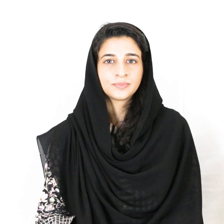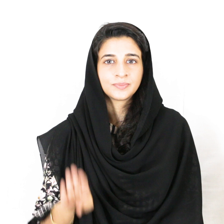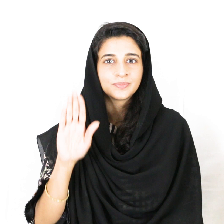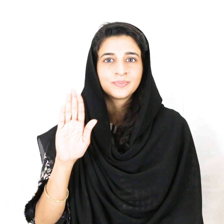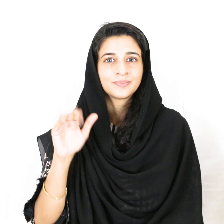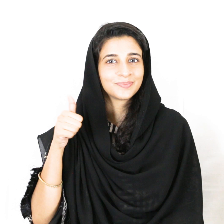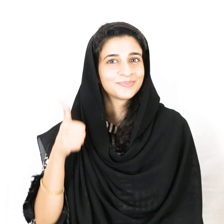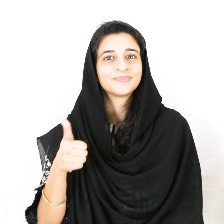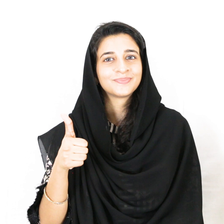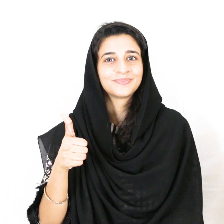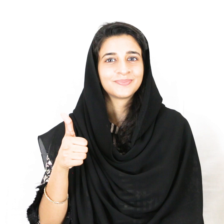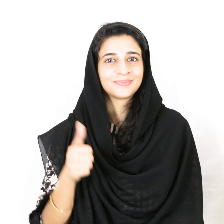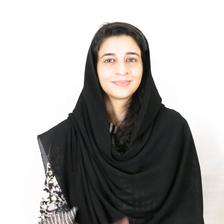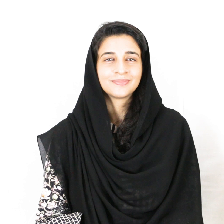best